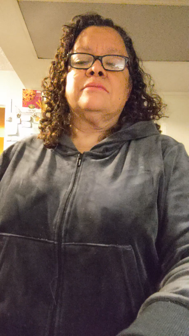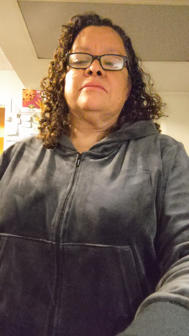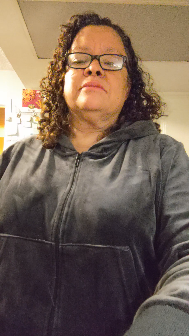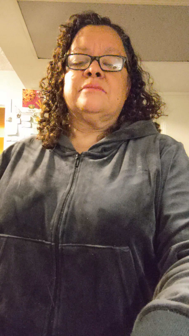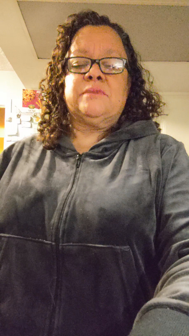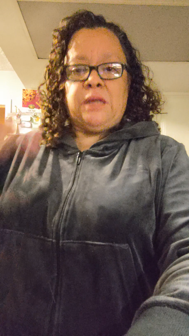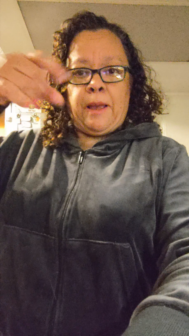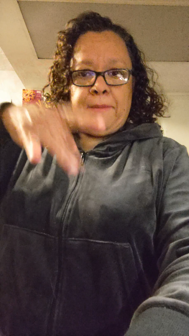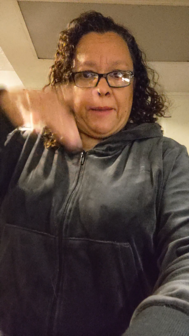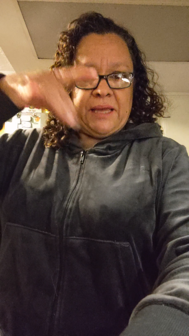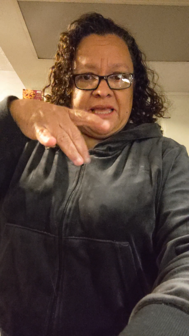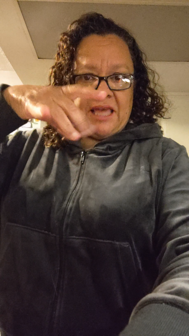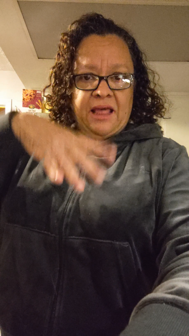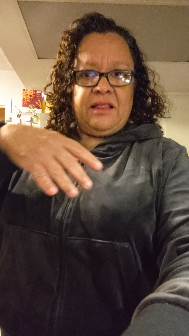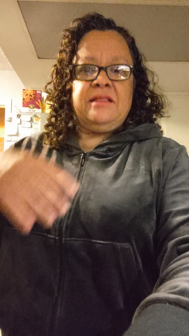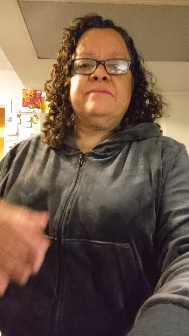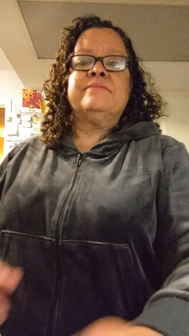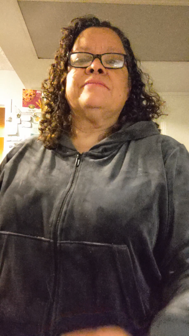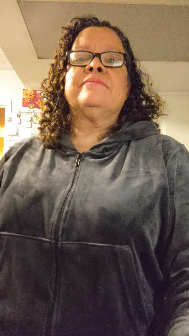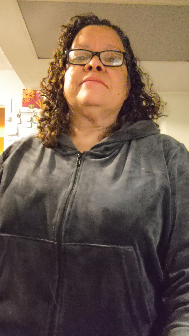pumpkin